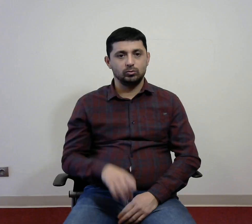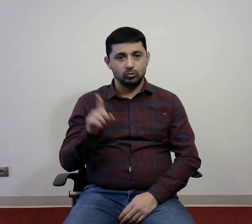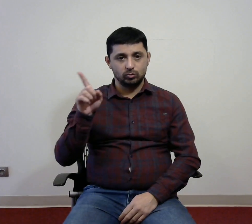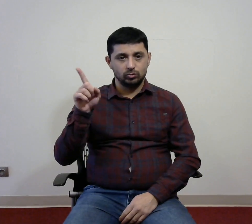O